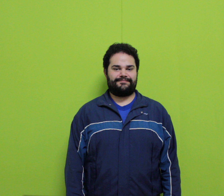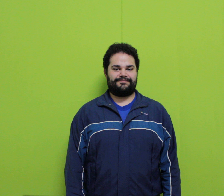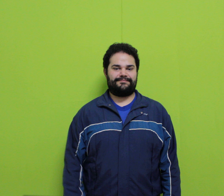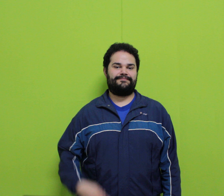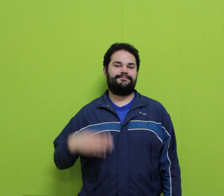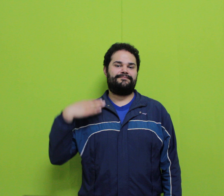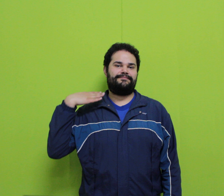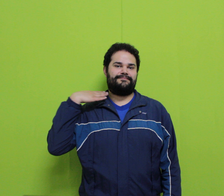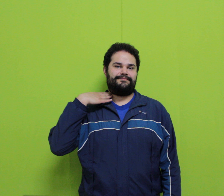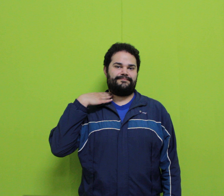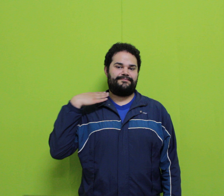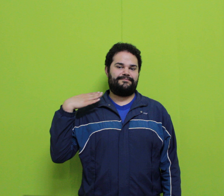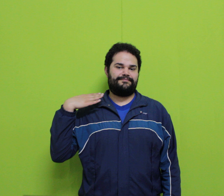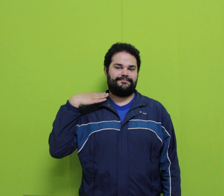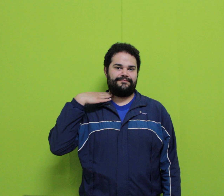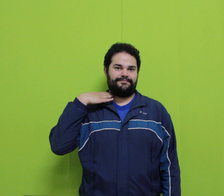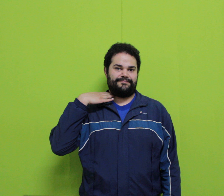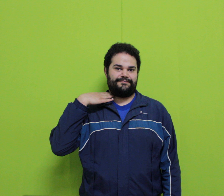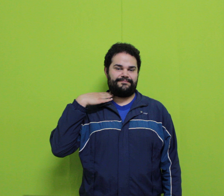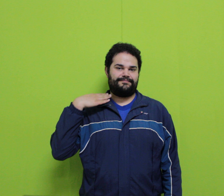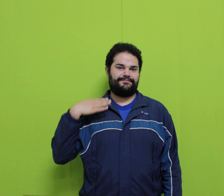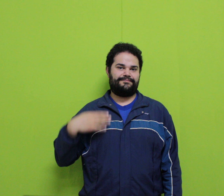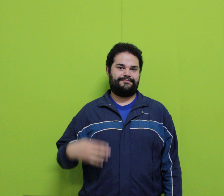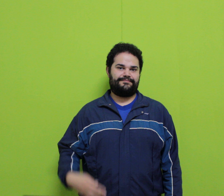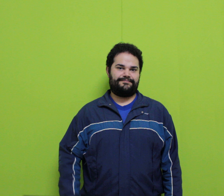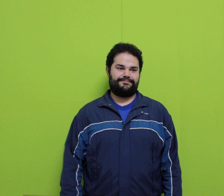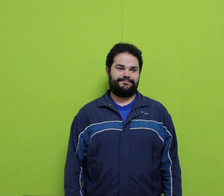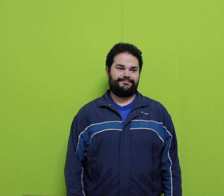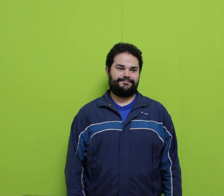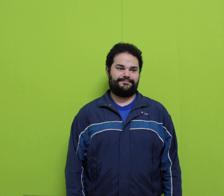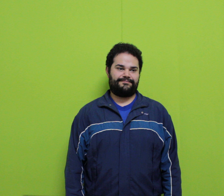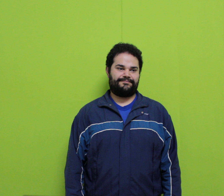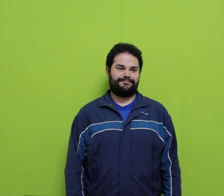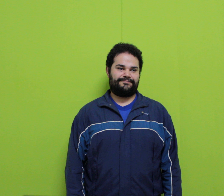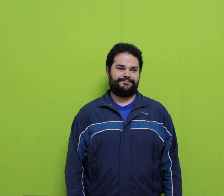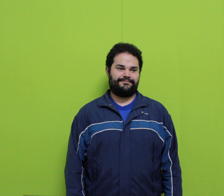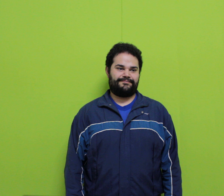banco